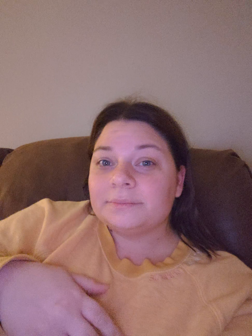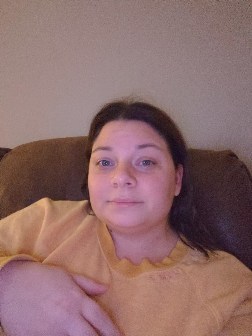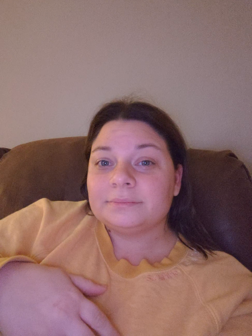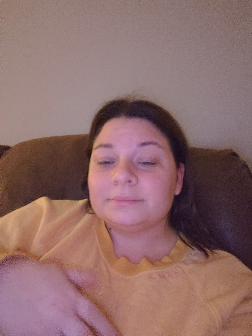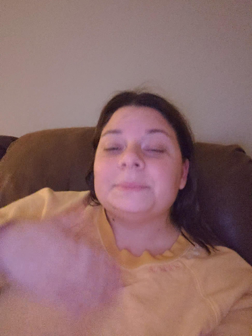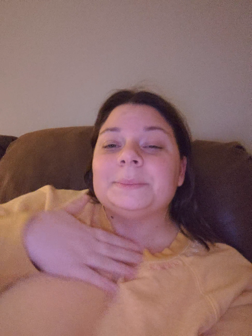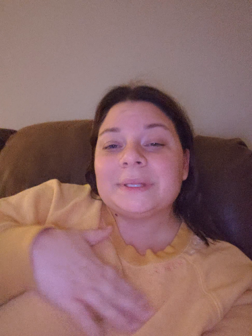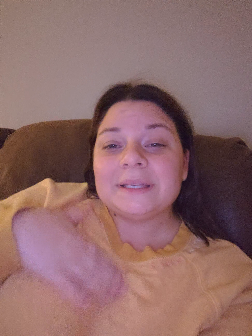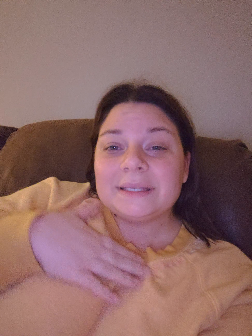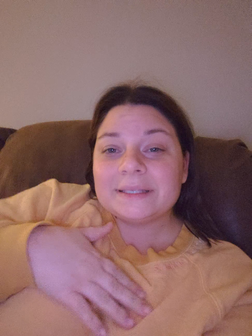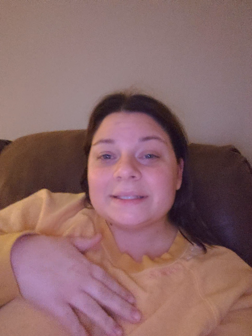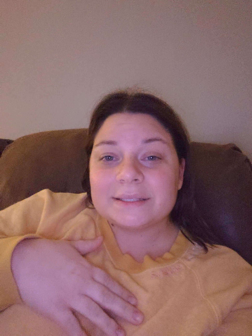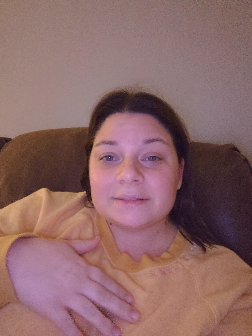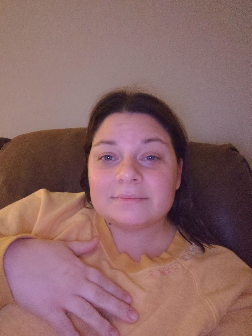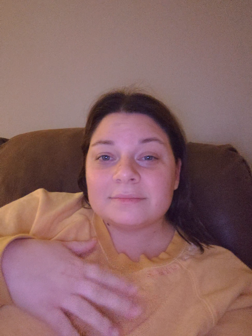please